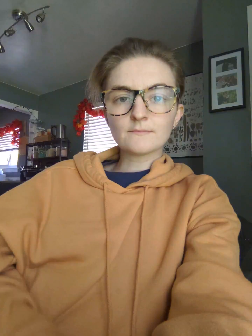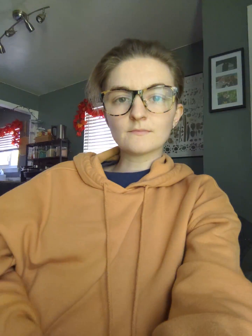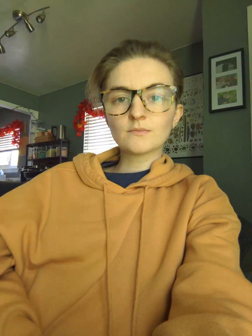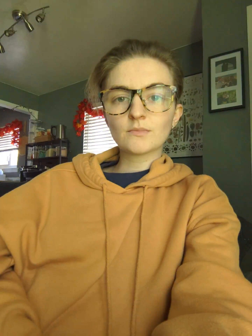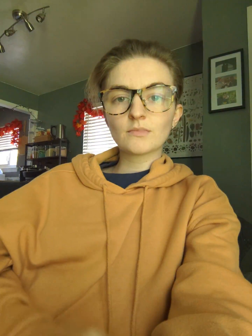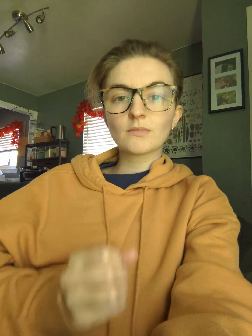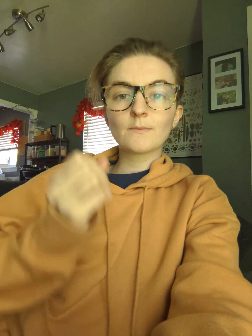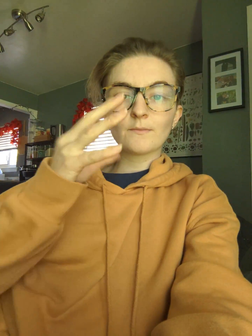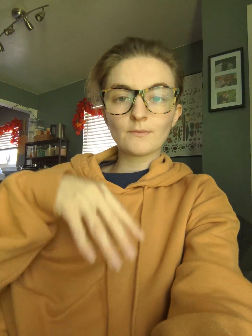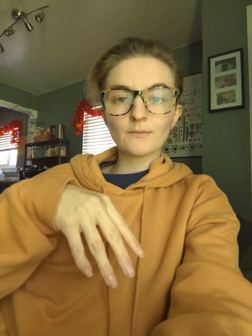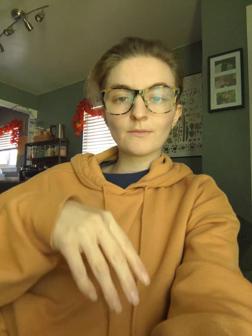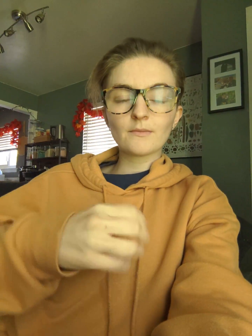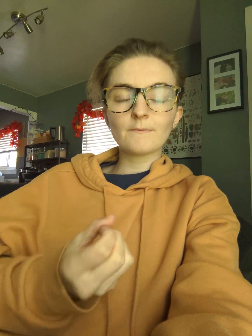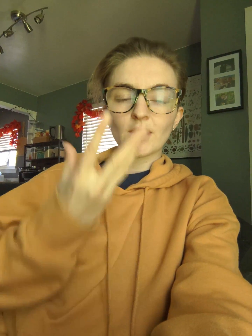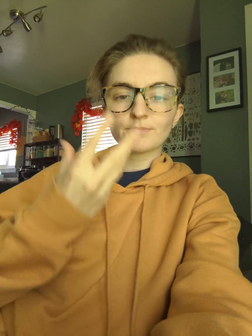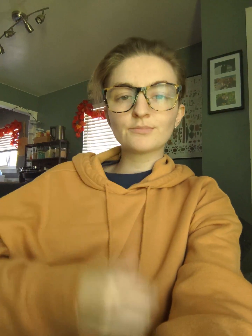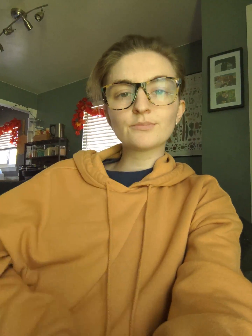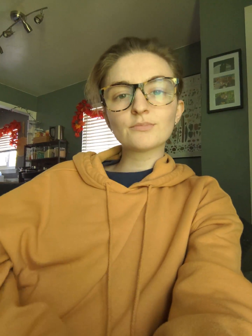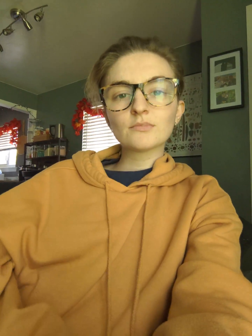plants